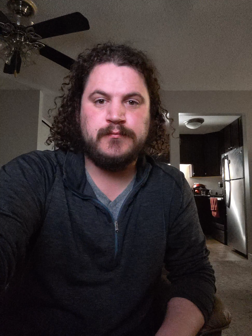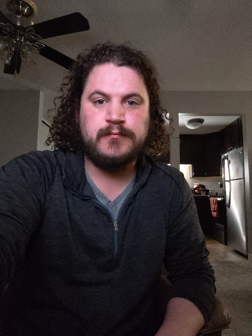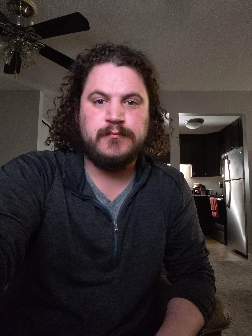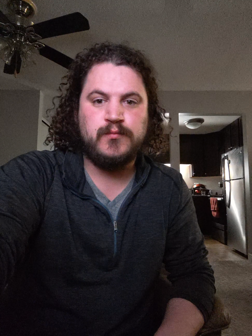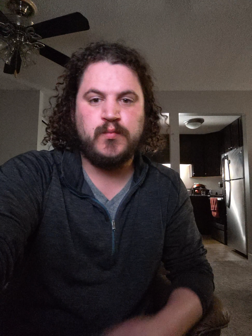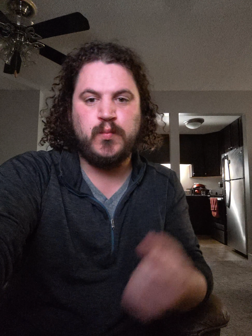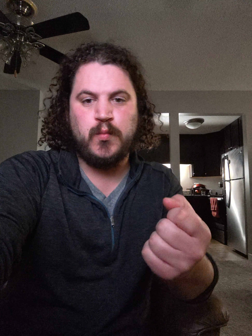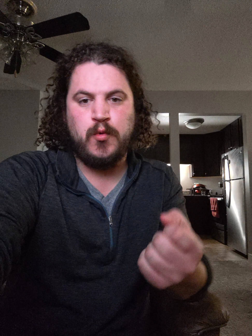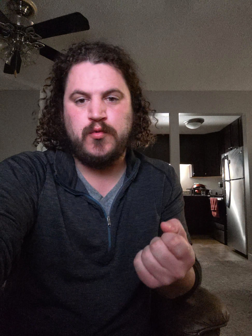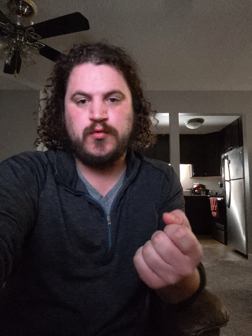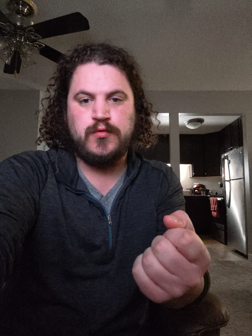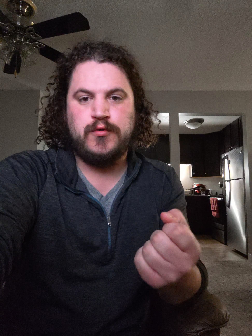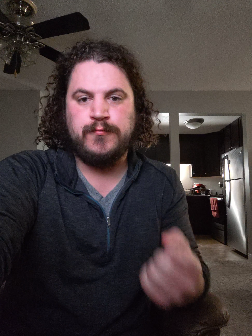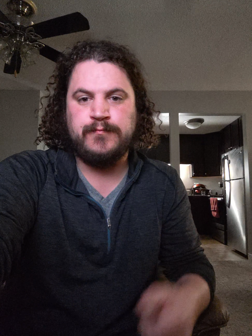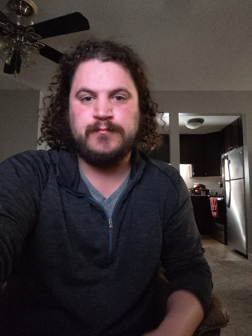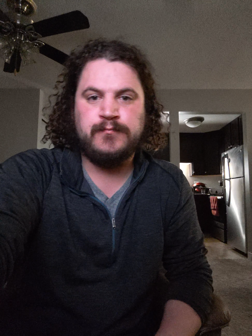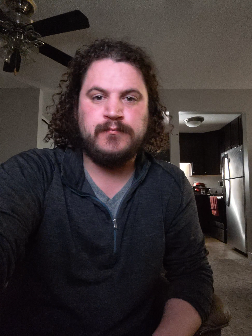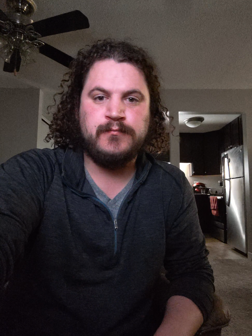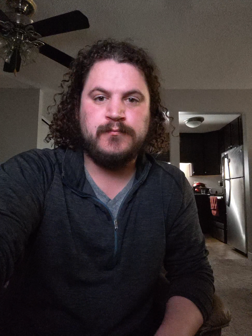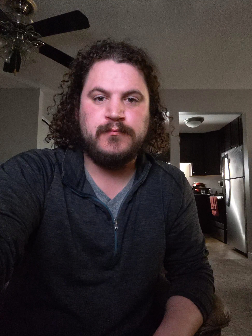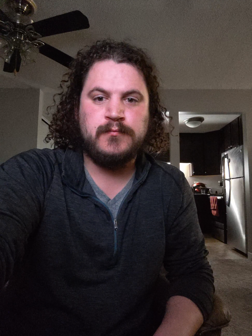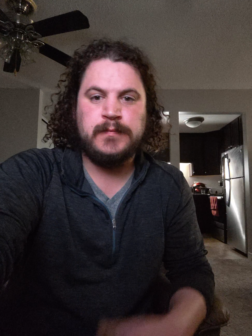drawer